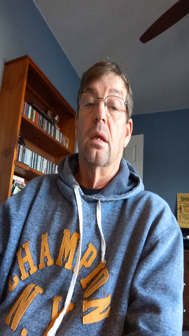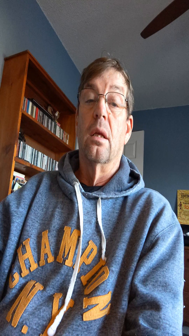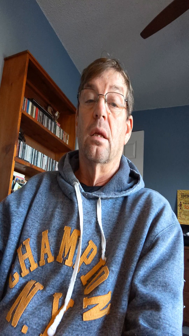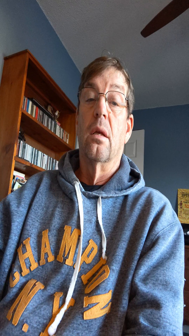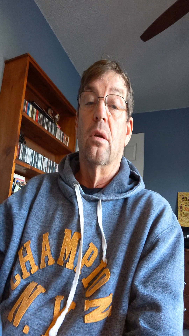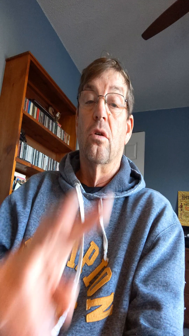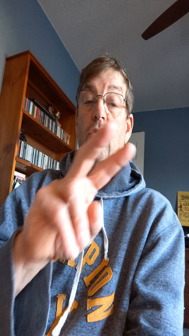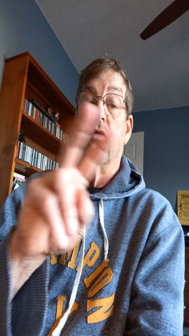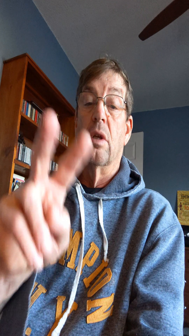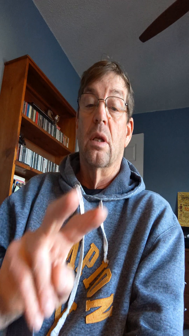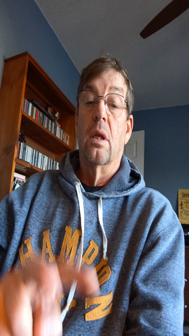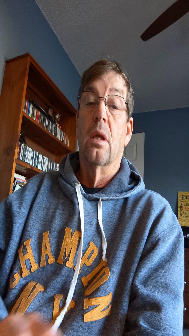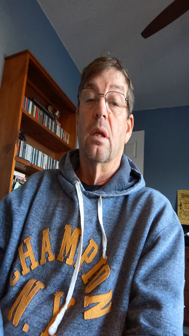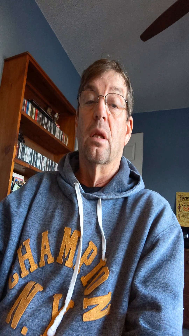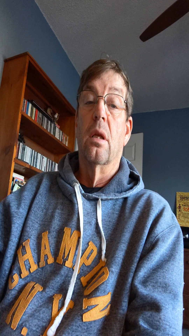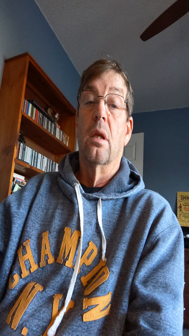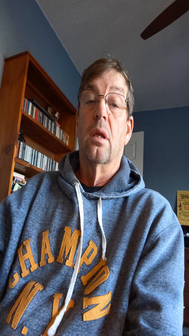read